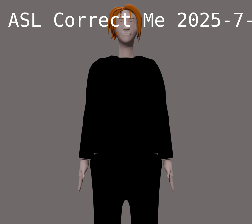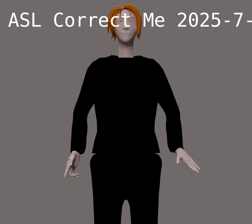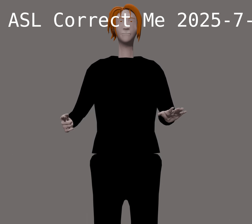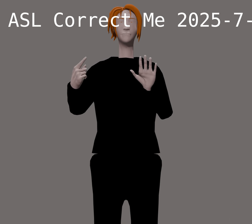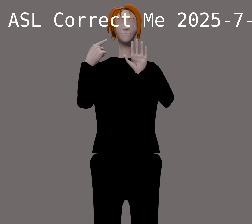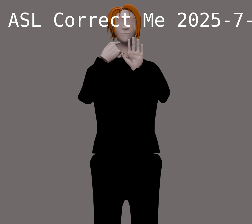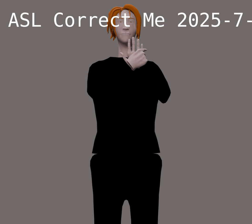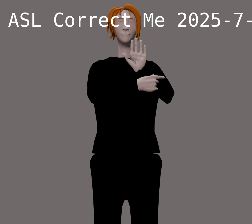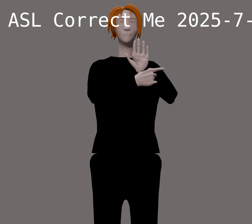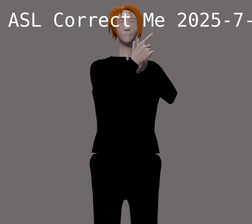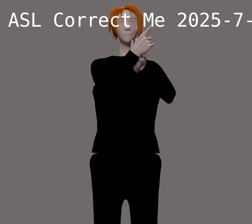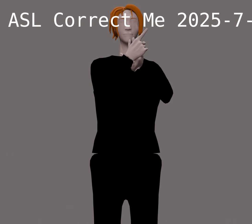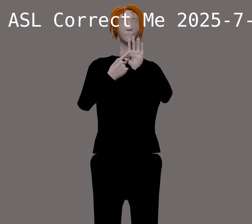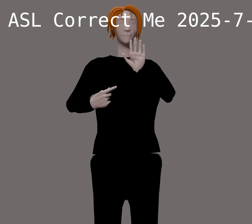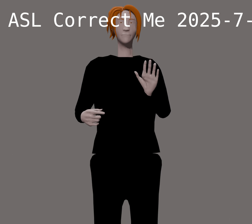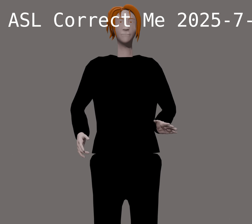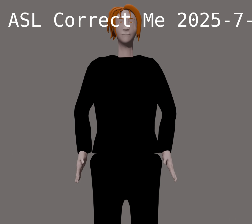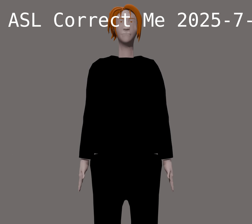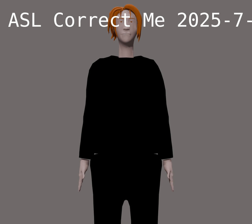Correct Me